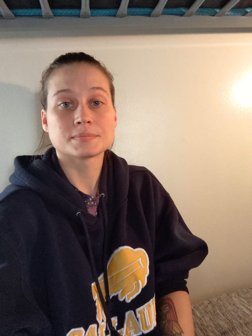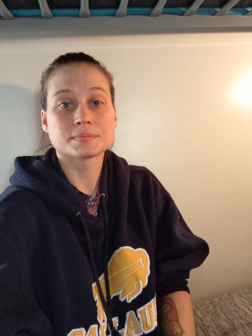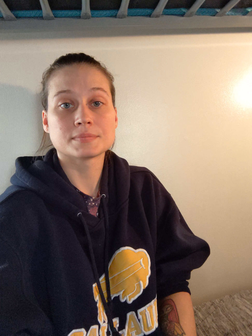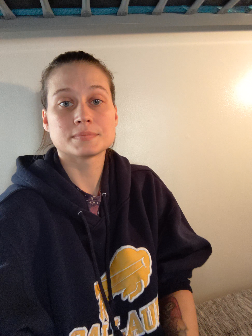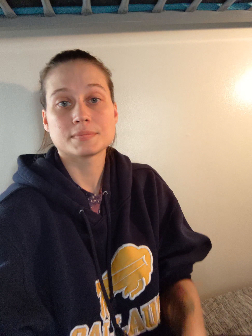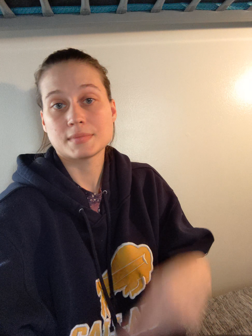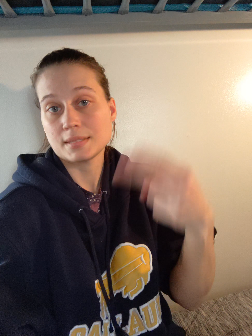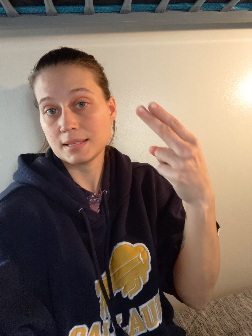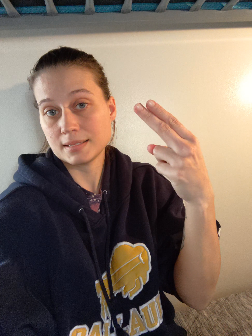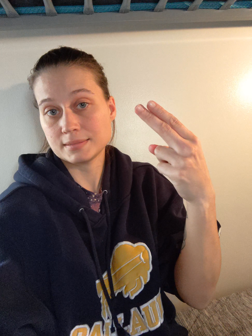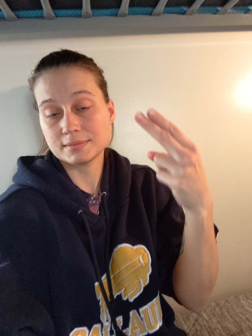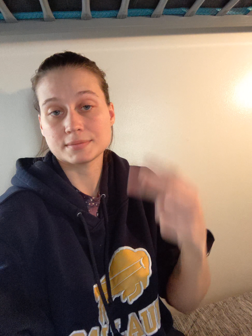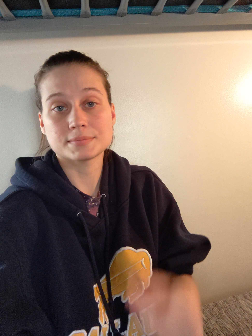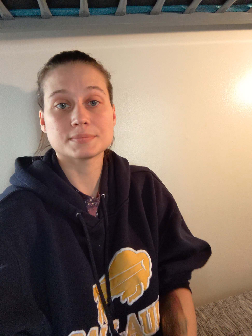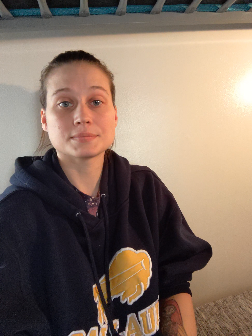high